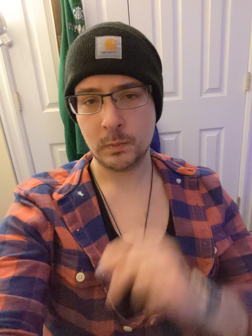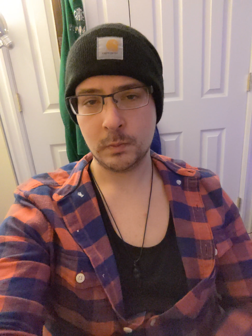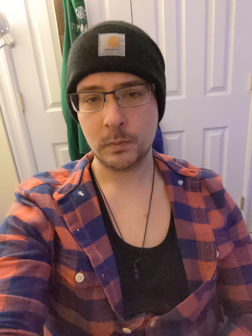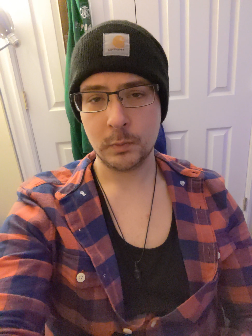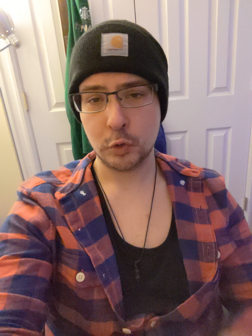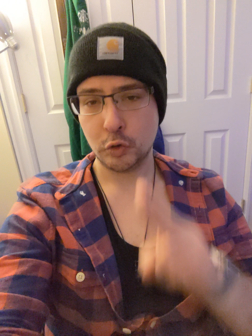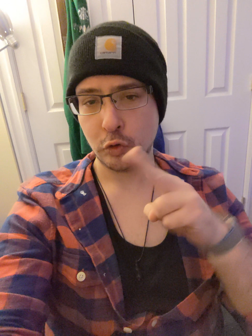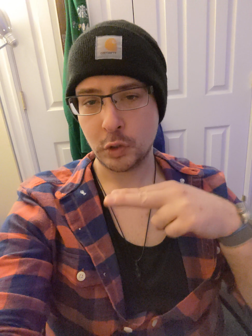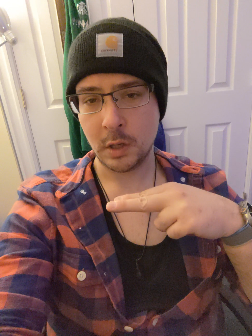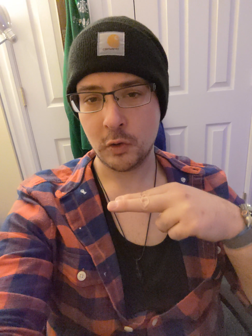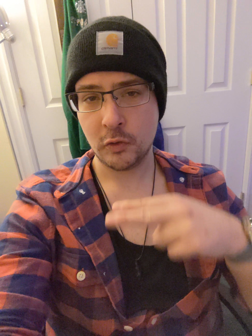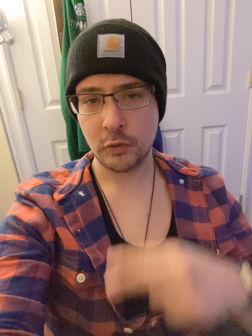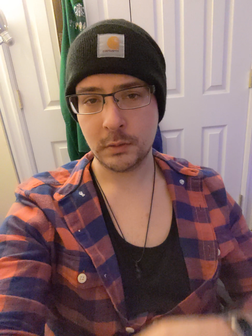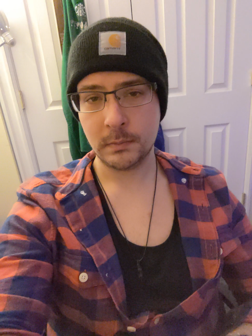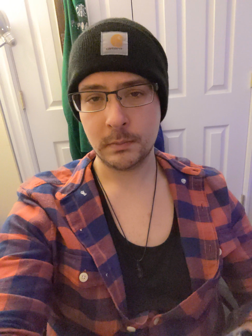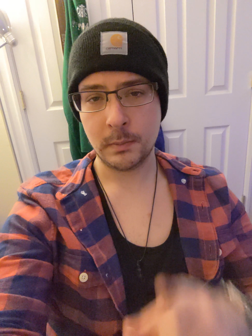chair